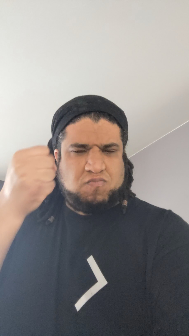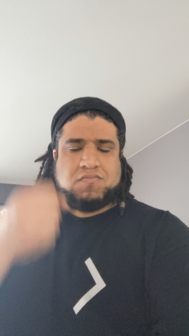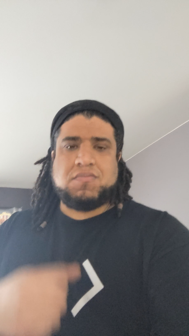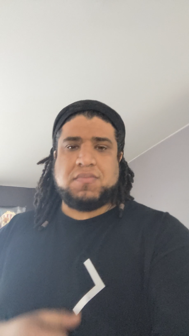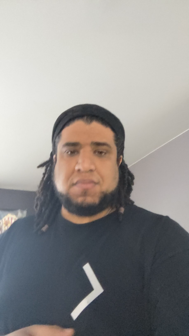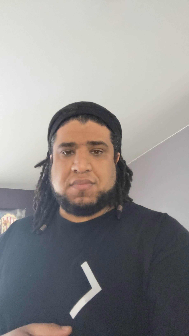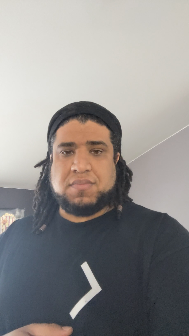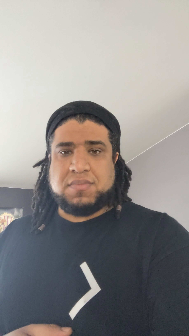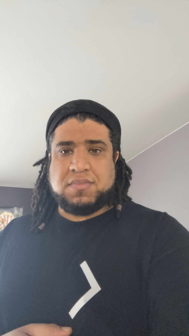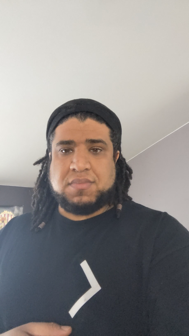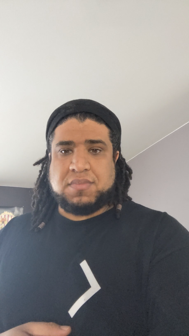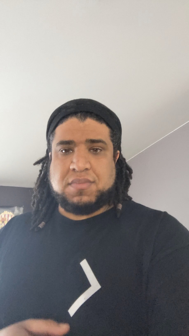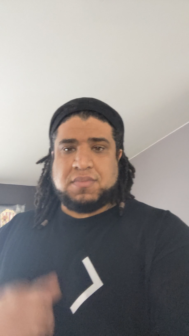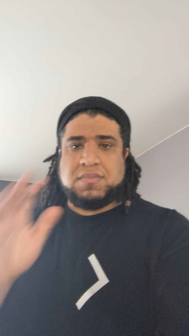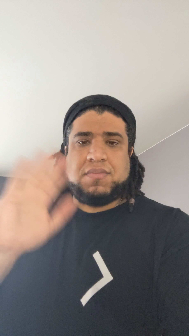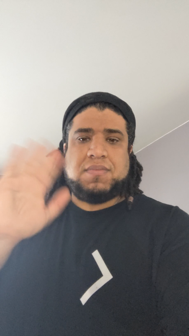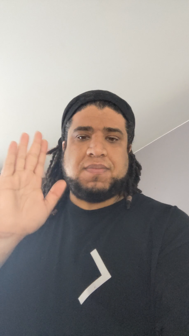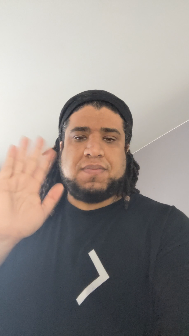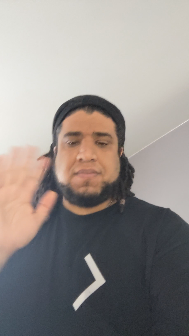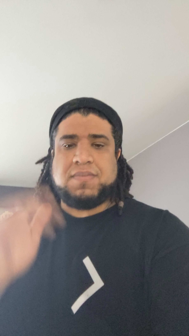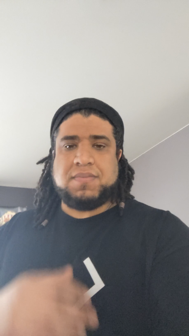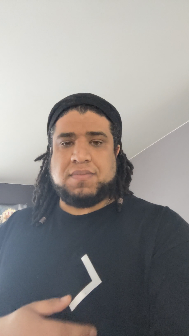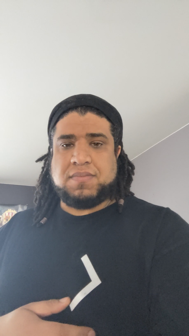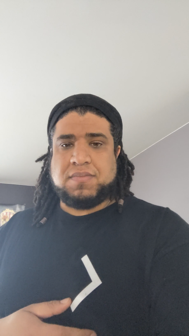hi